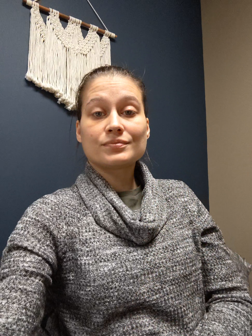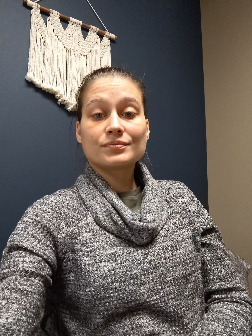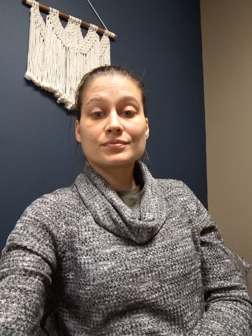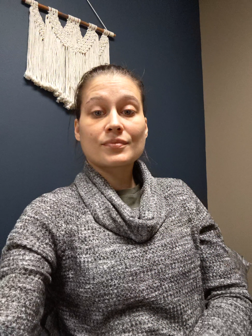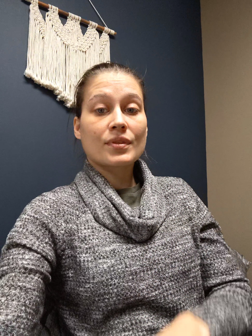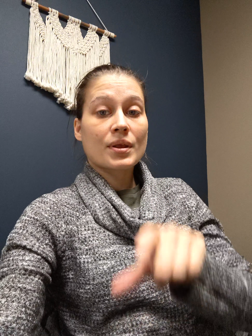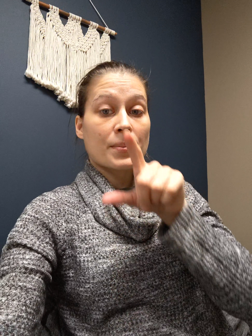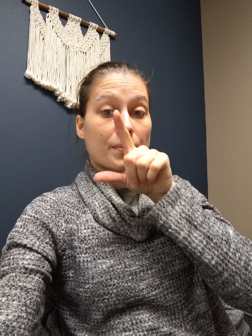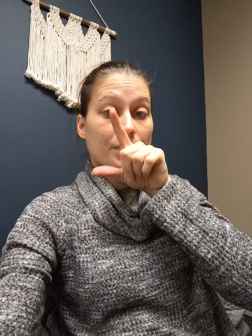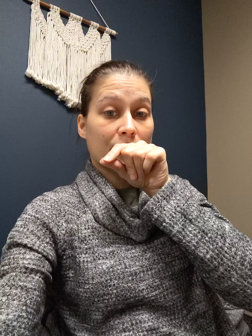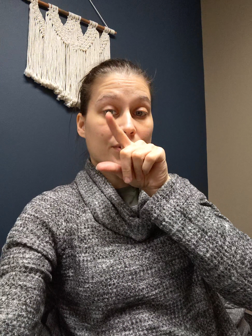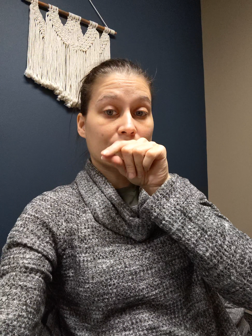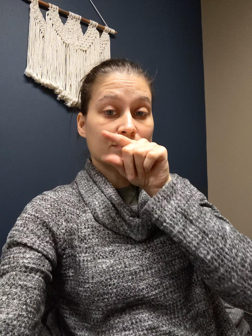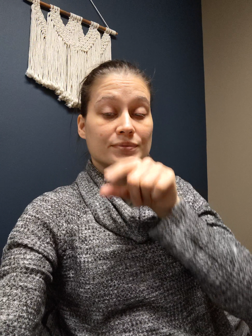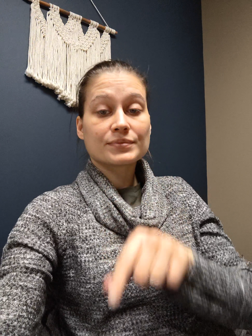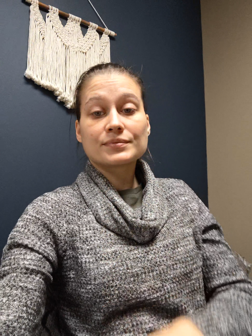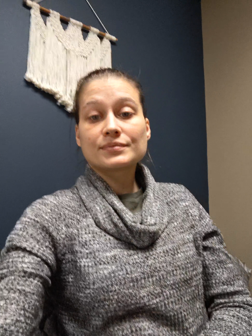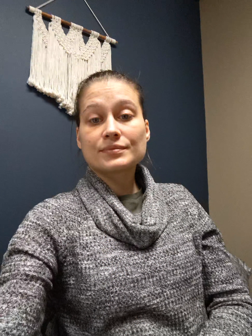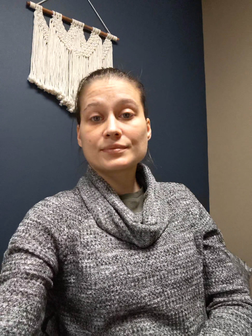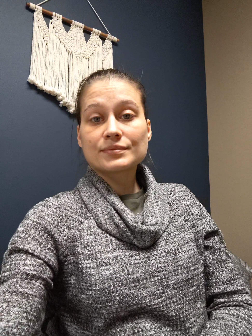bird